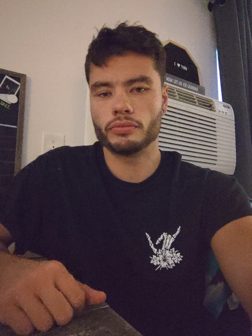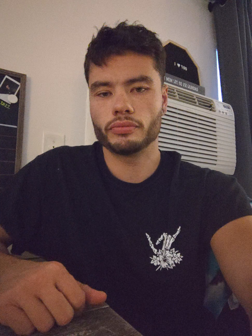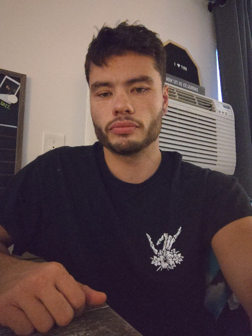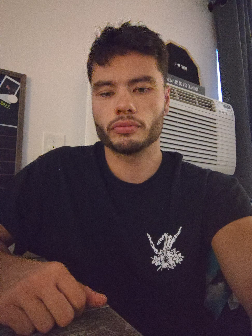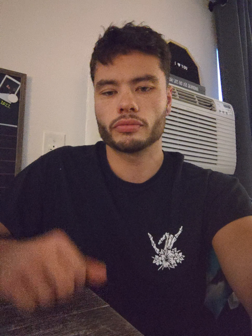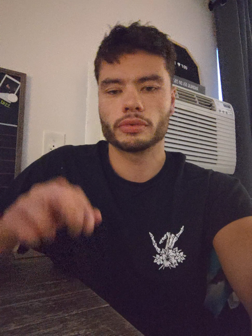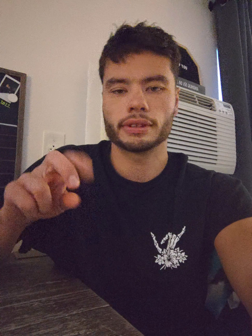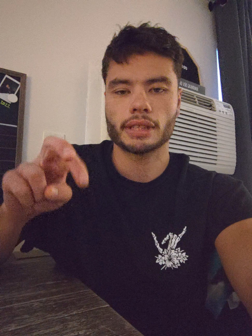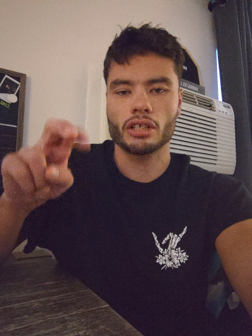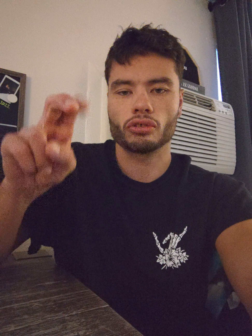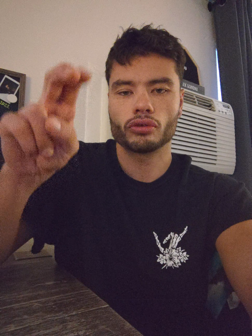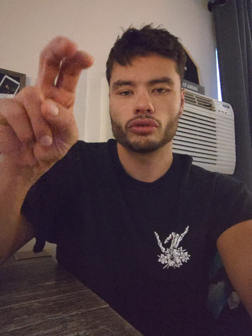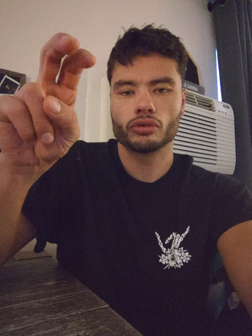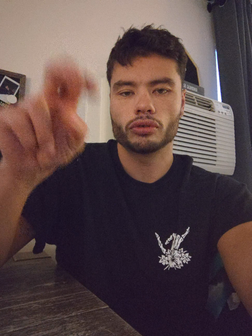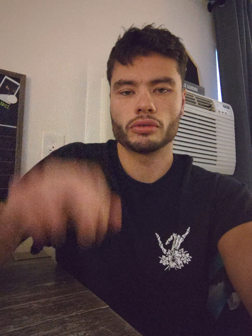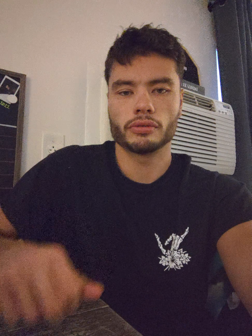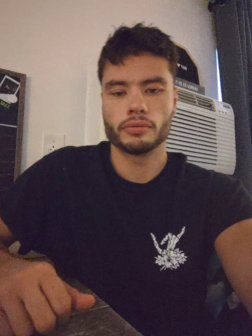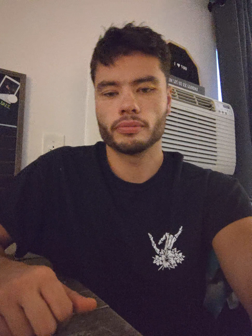stairs